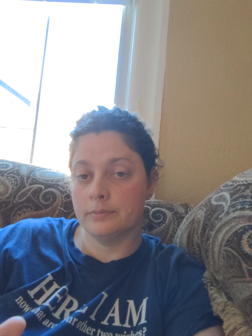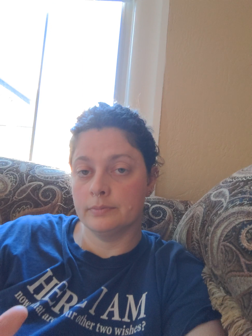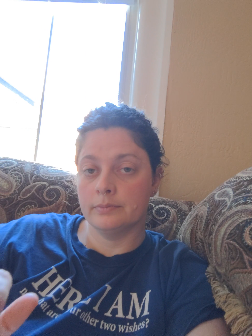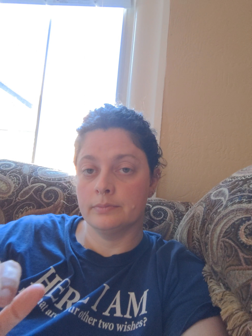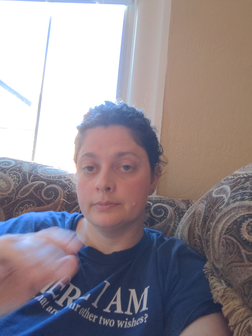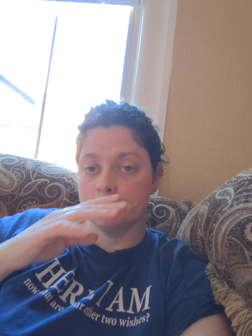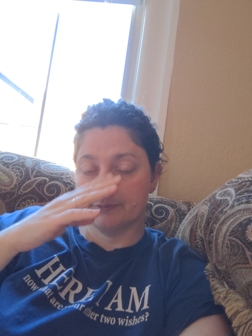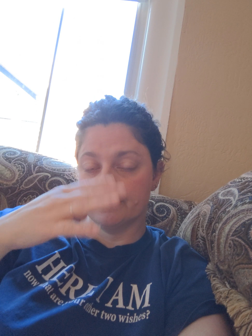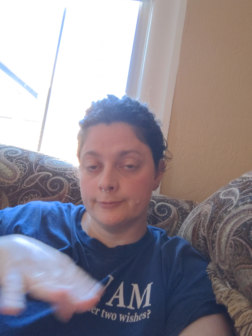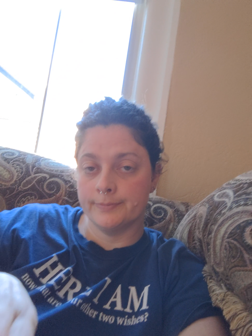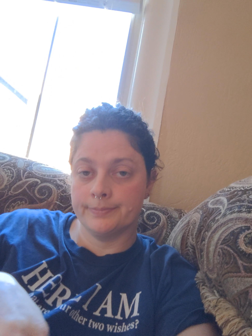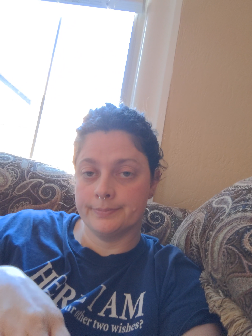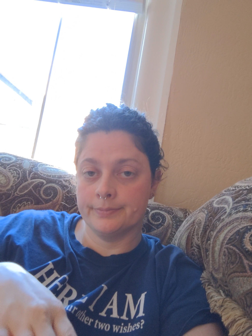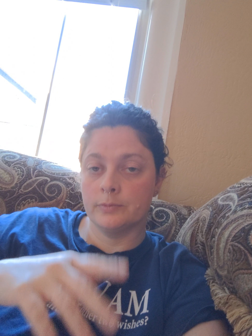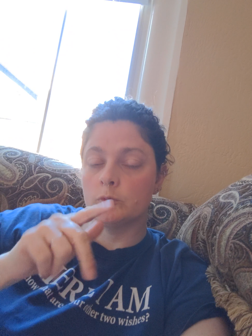elephant